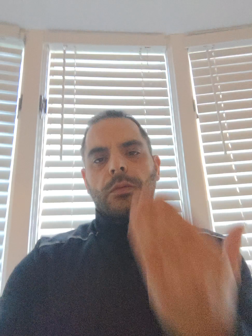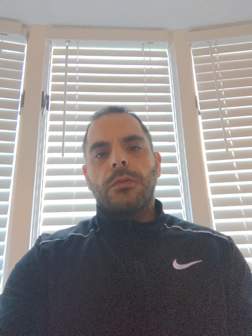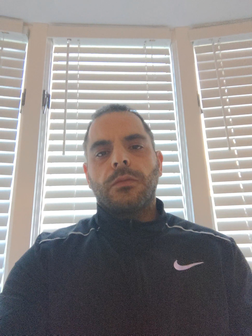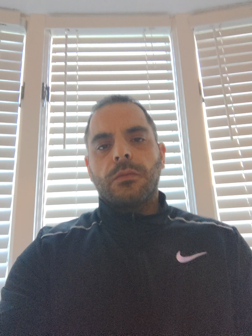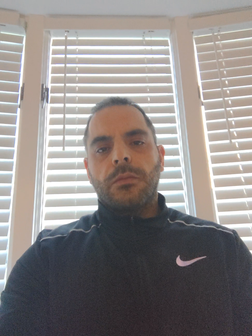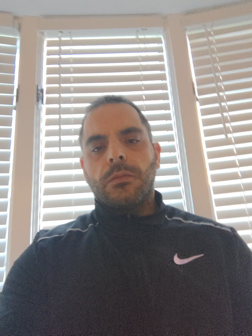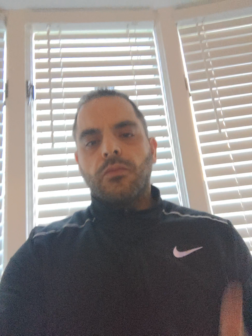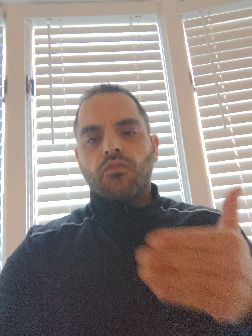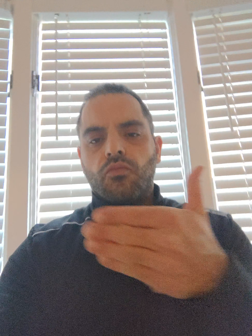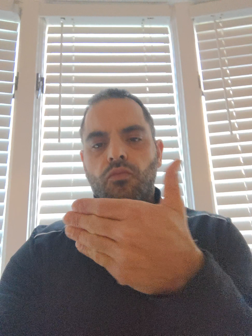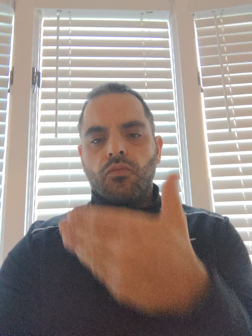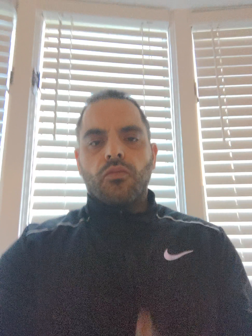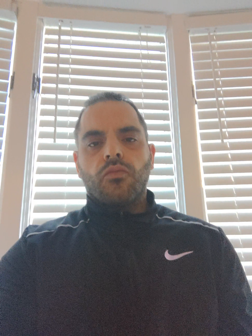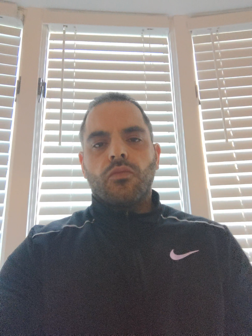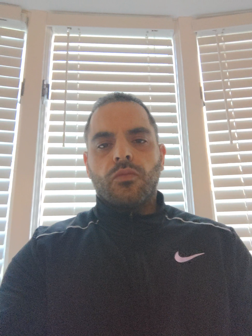fish